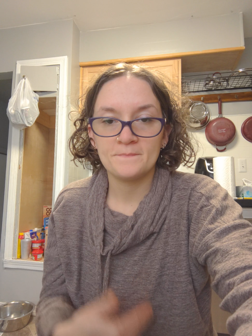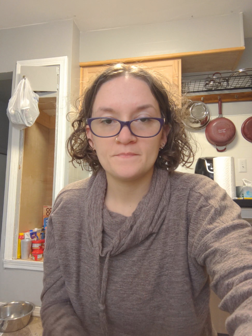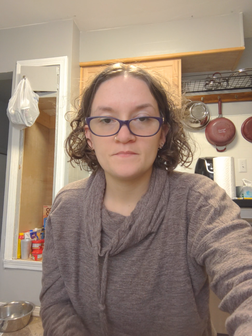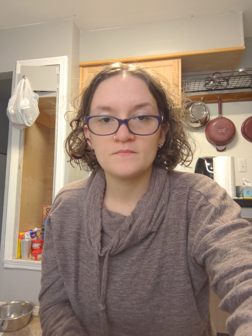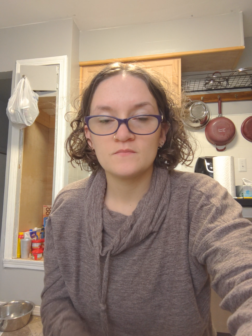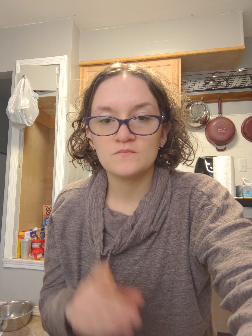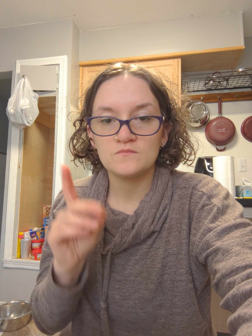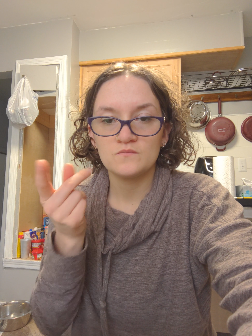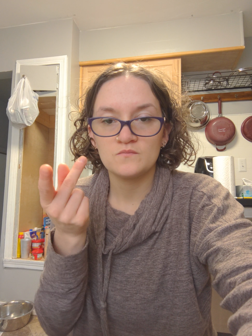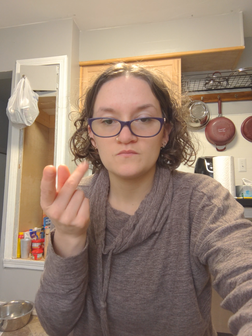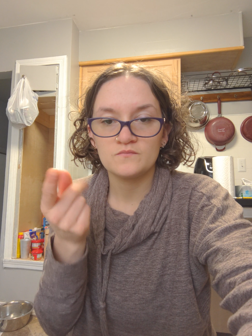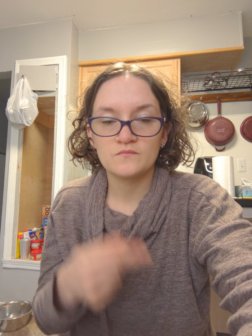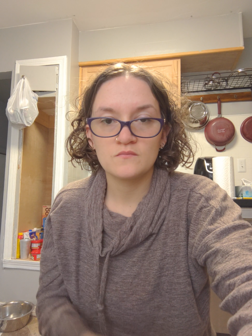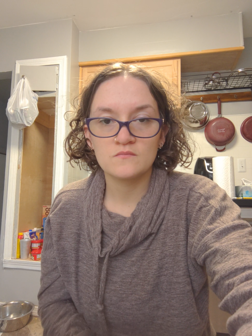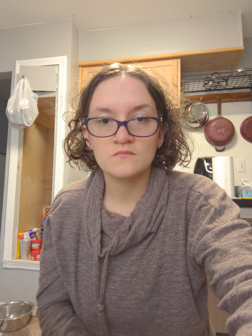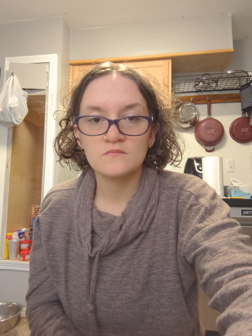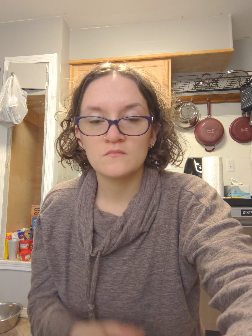dog